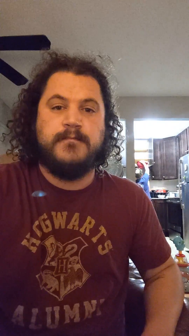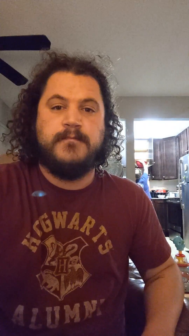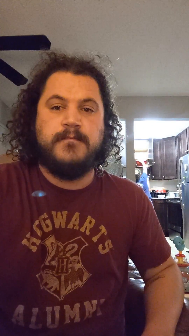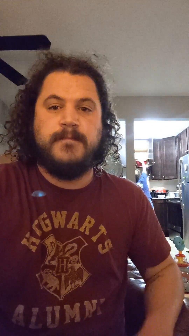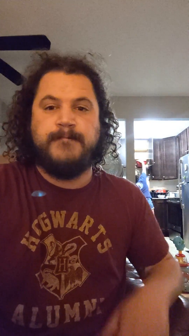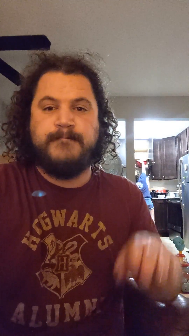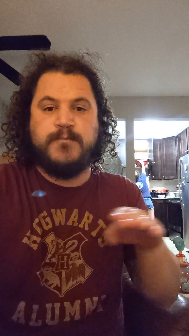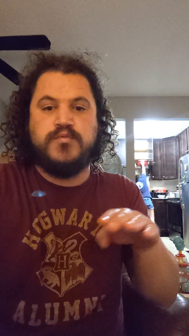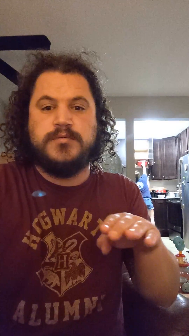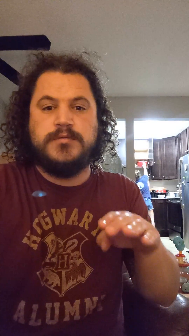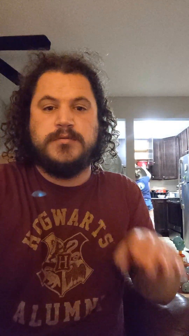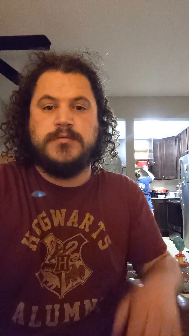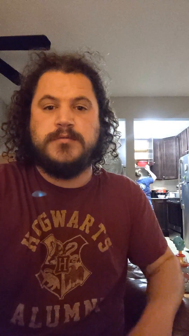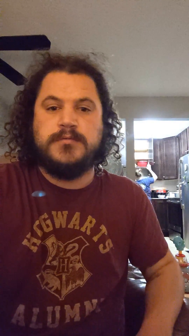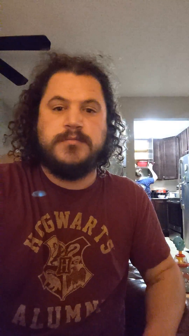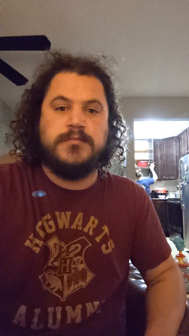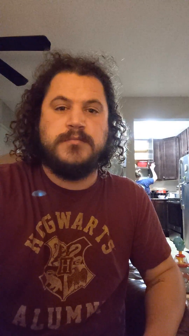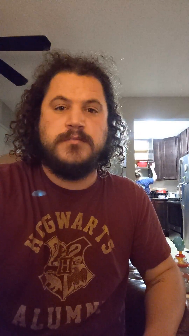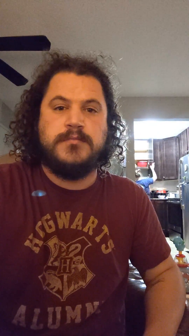boots